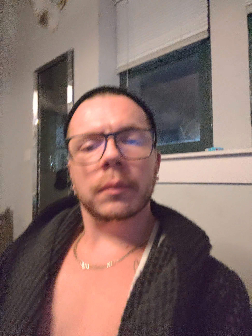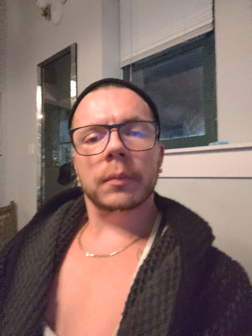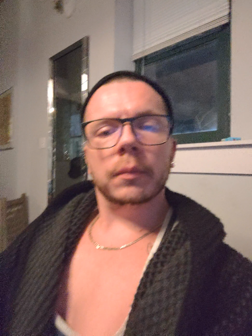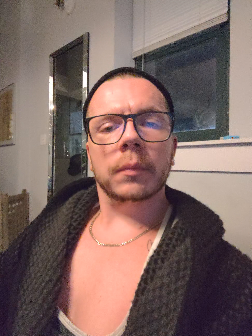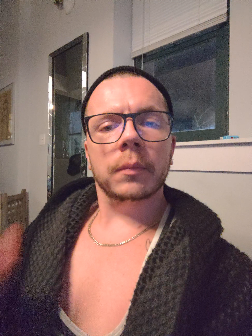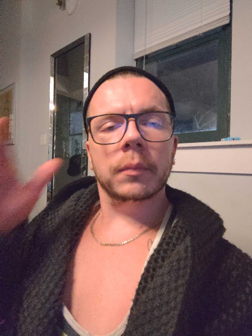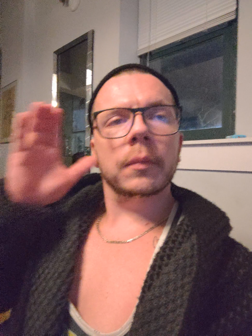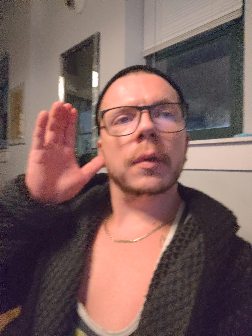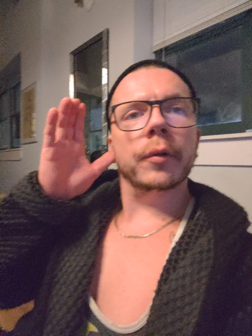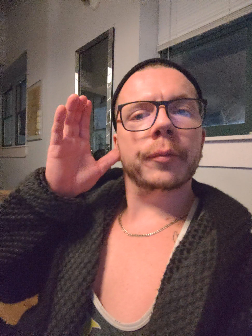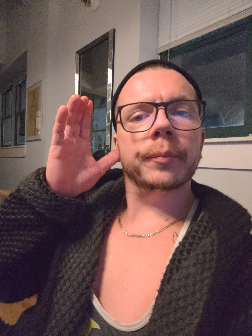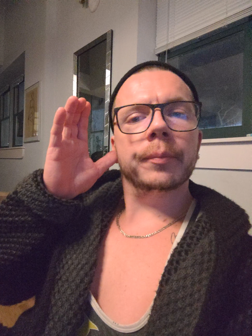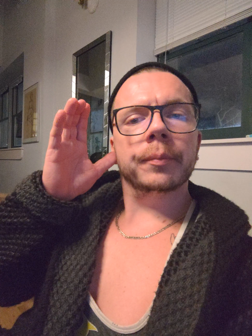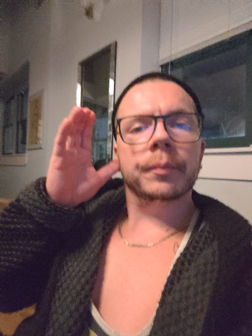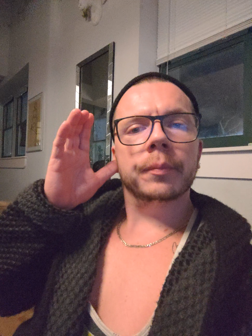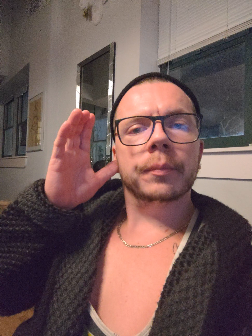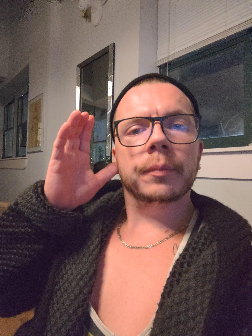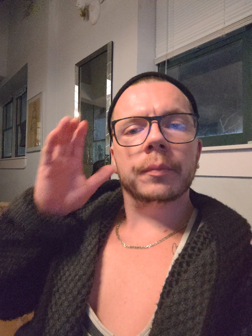hear